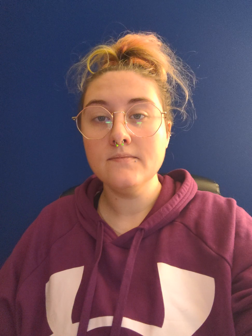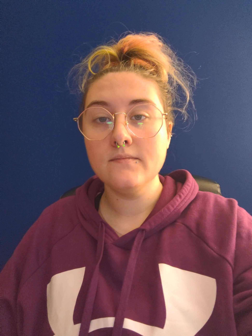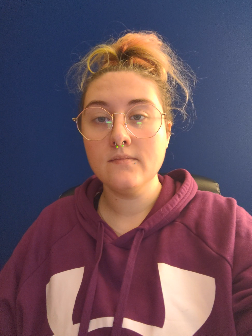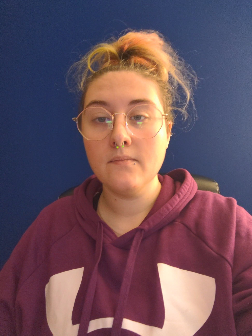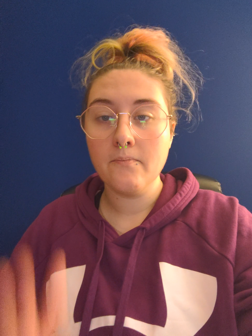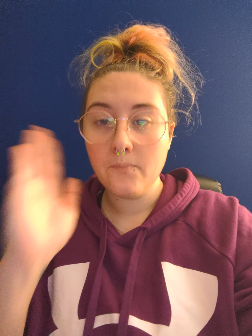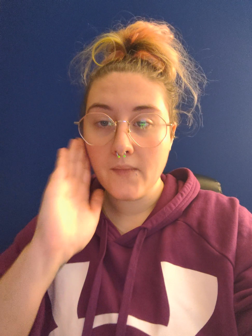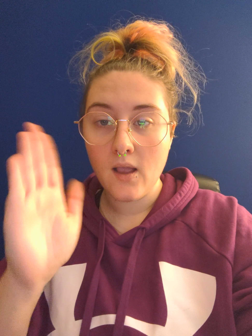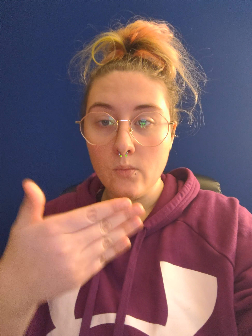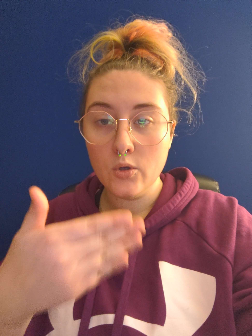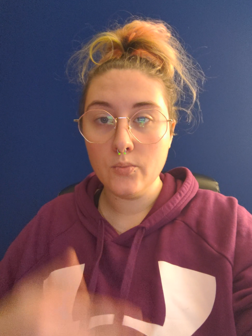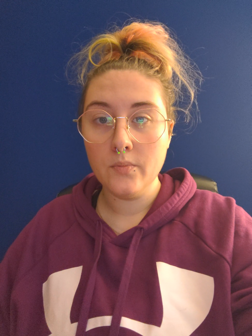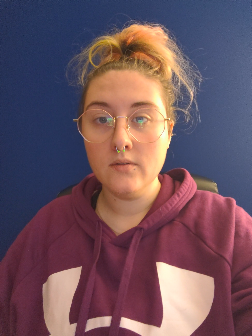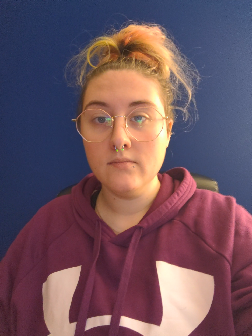bedroom